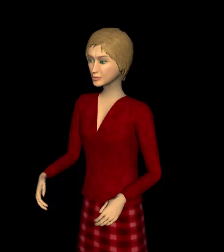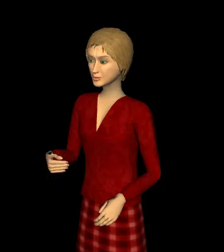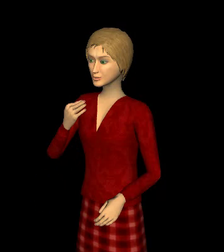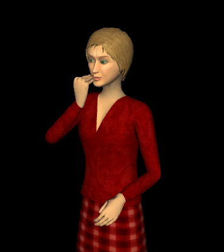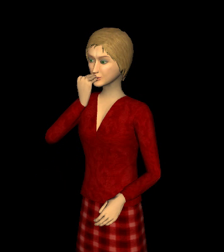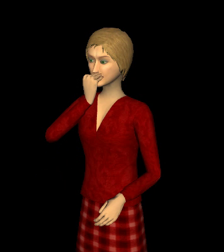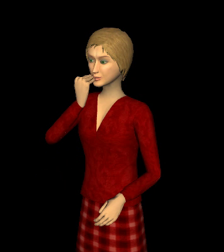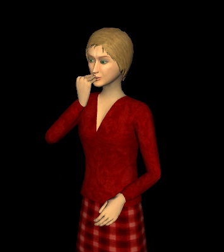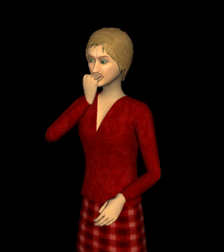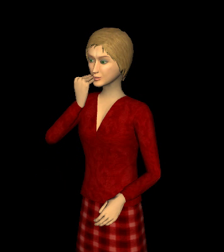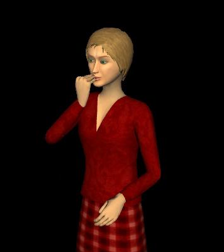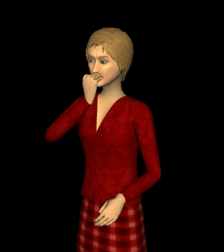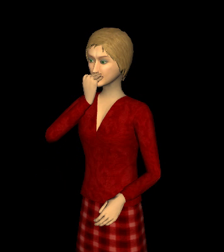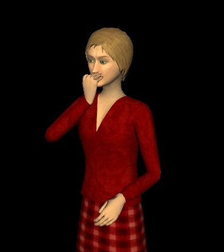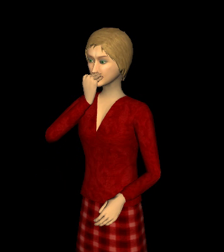وجبة